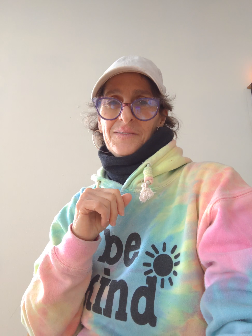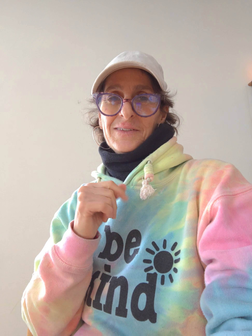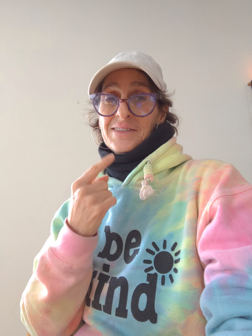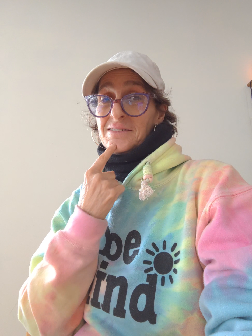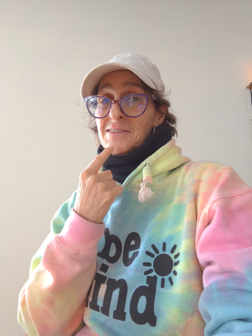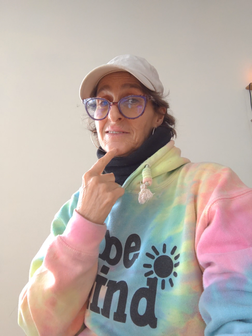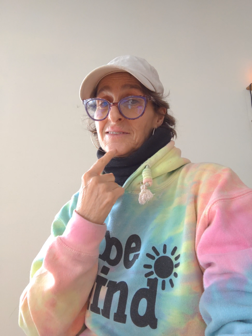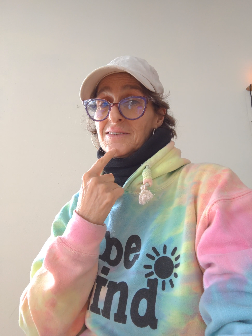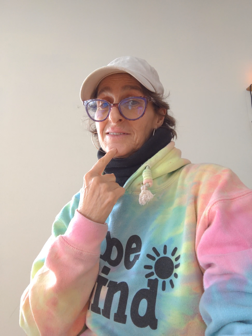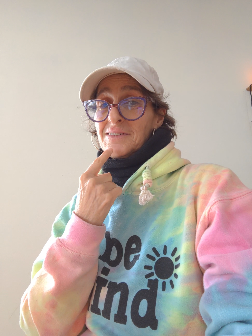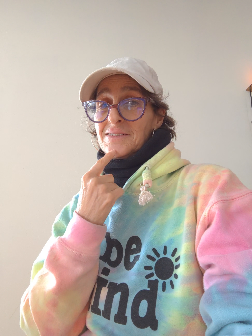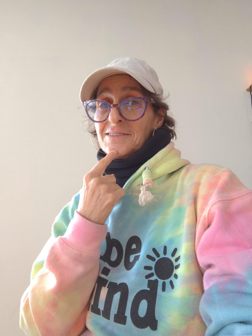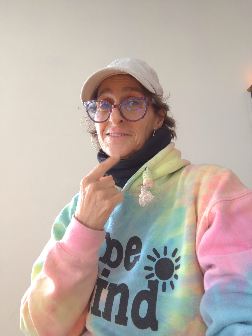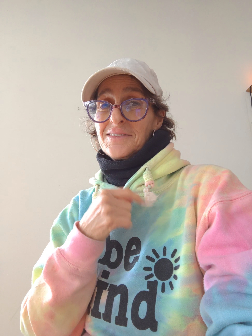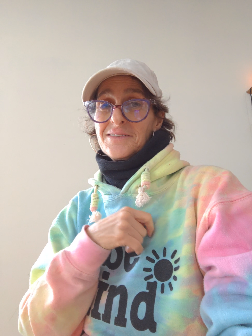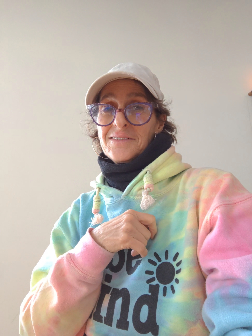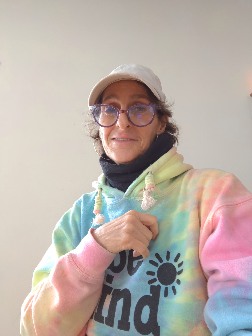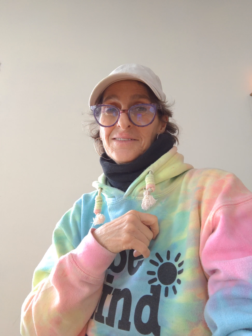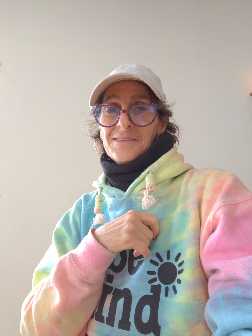say